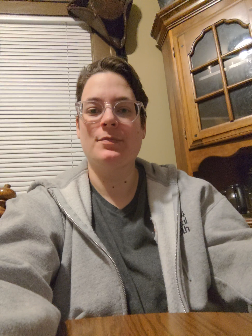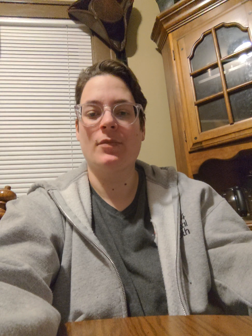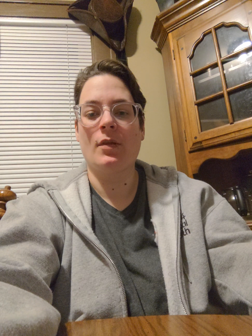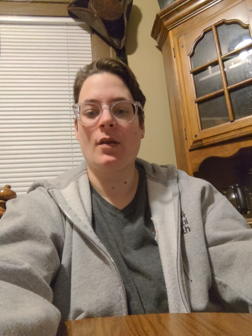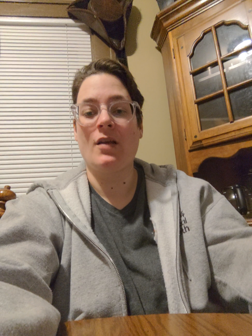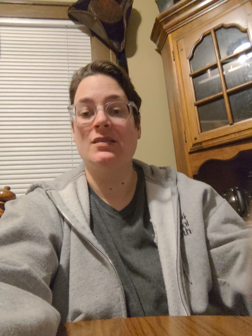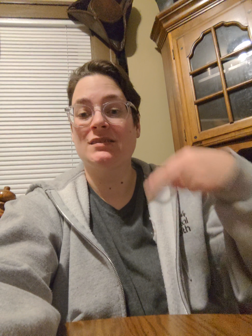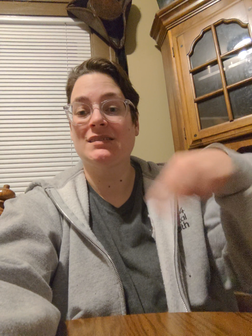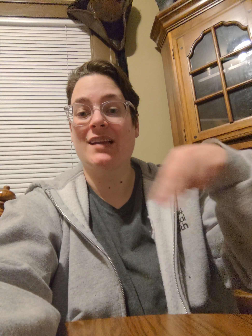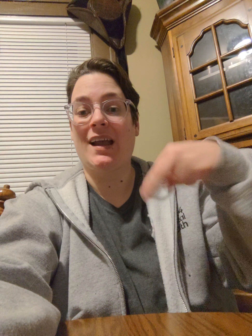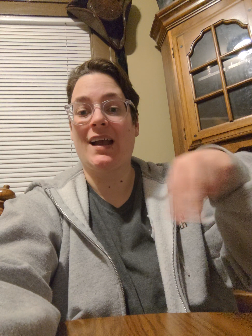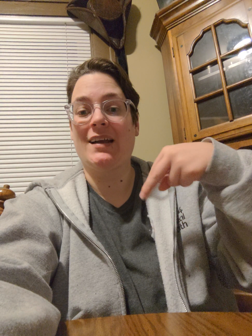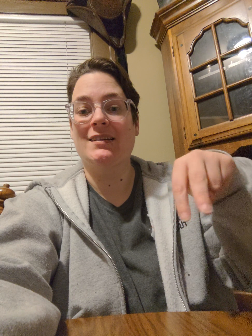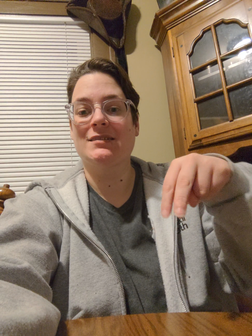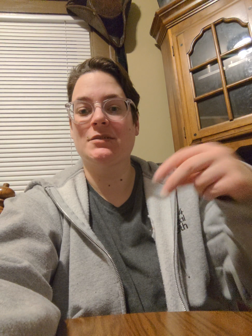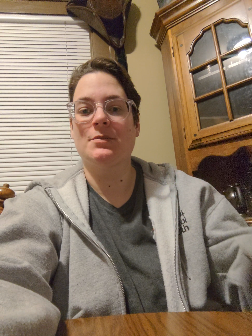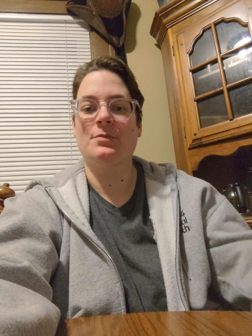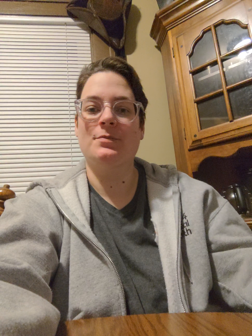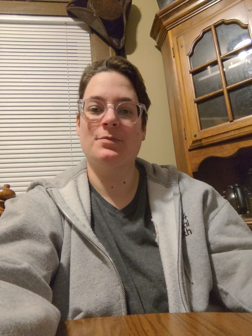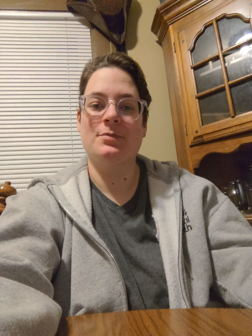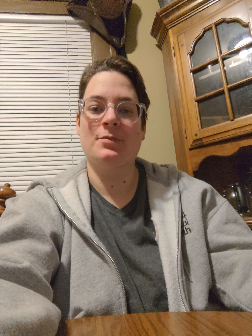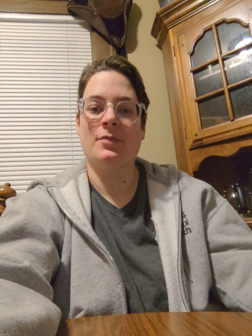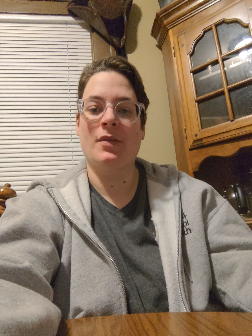dance